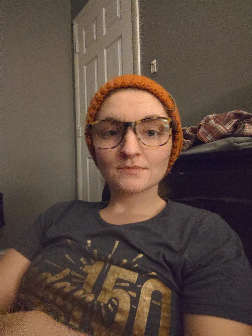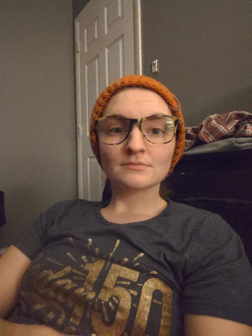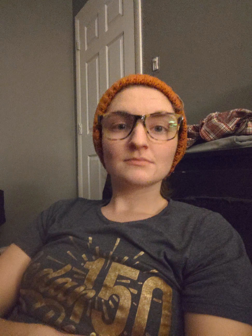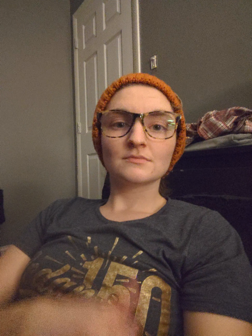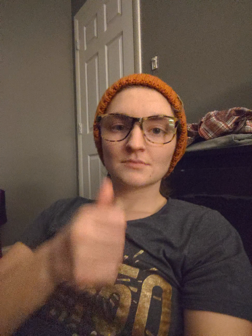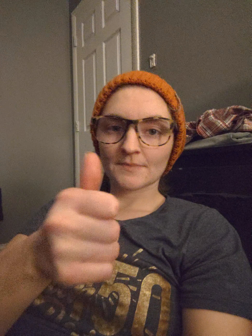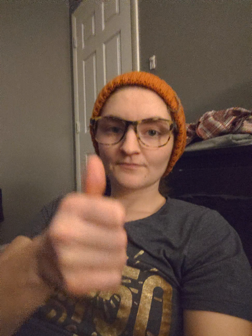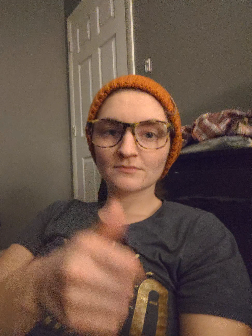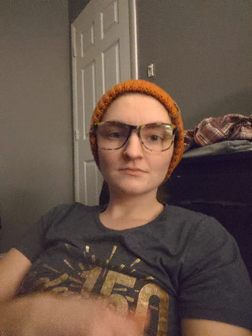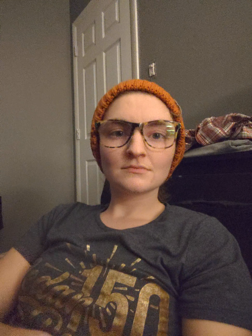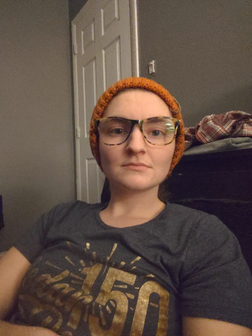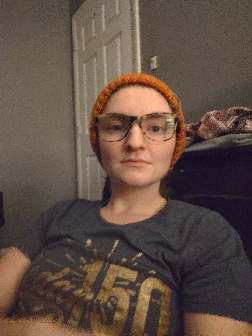yourself